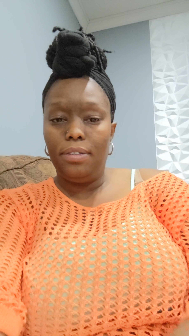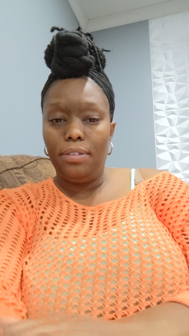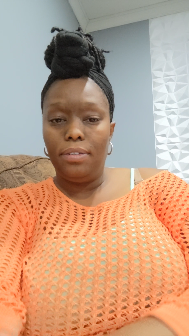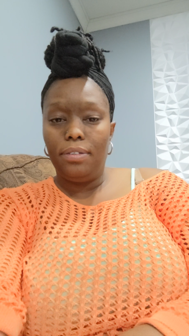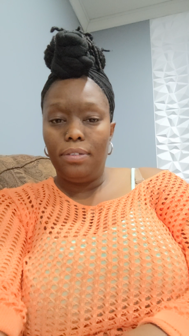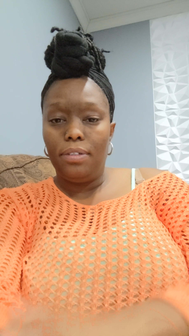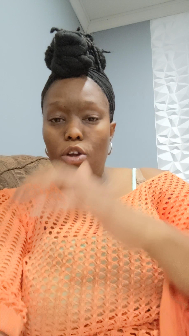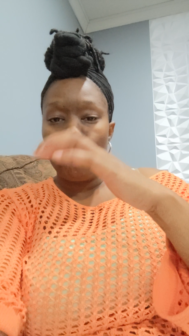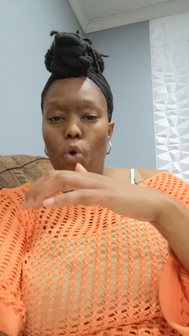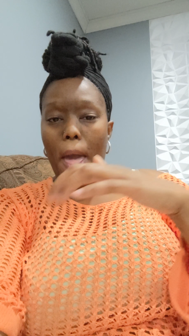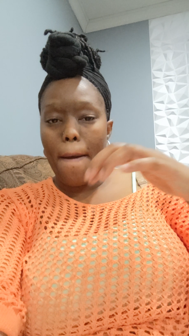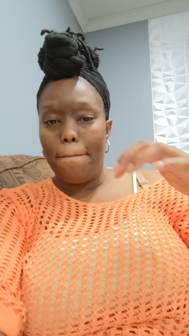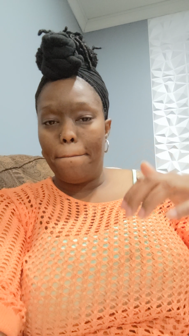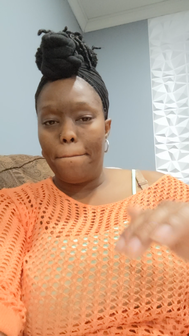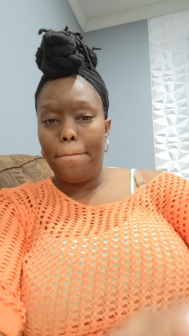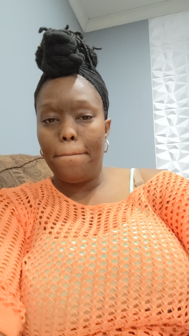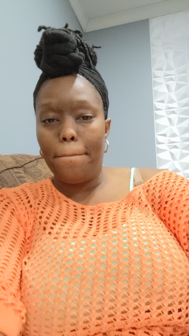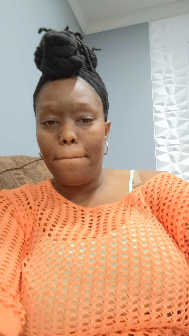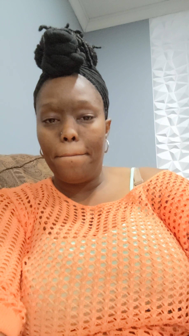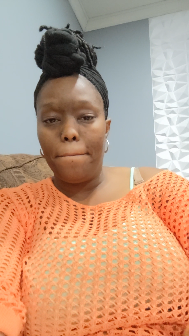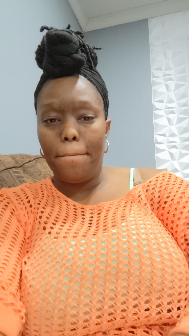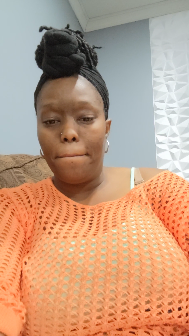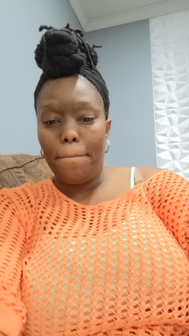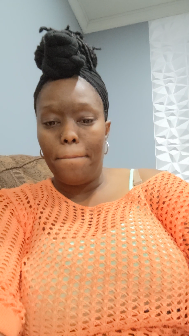grapes